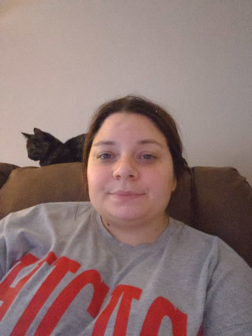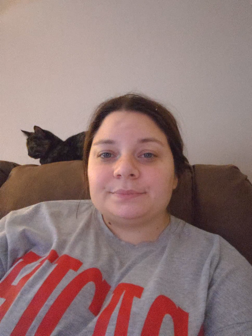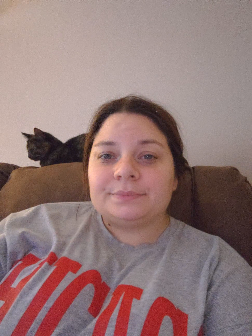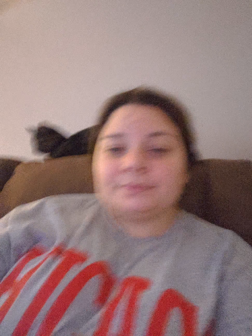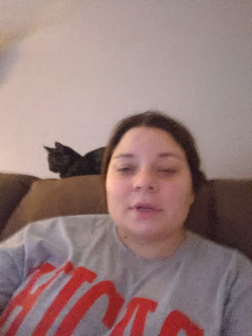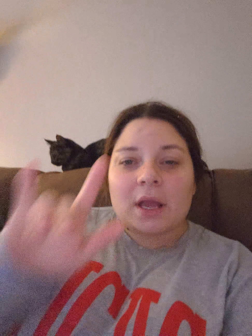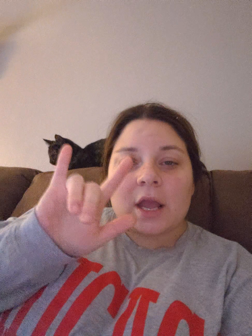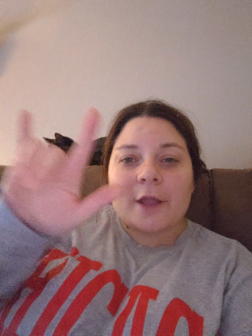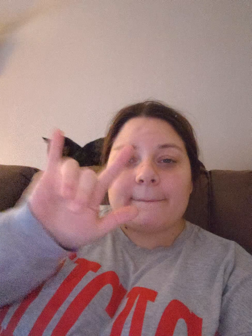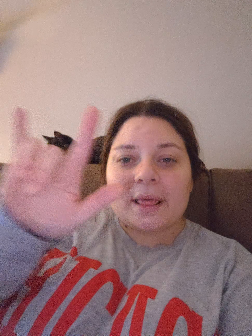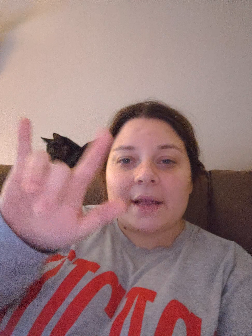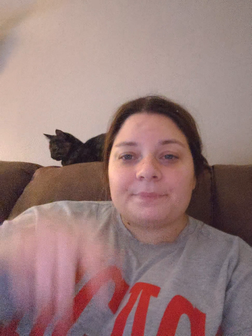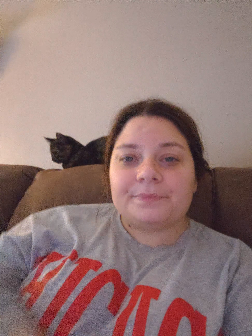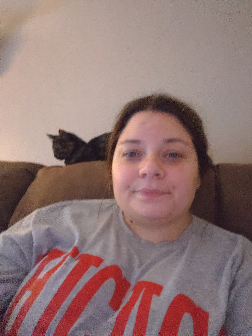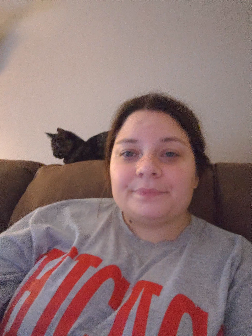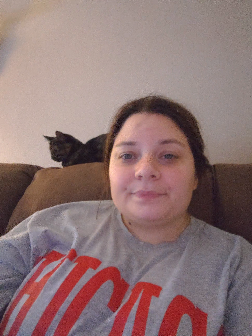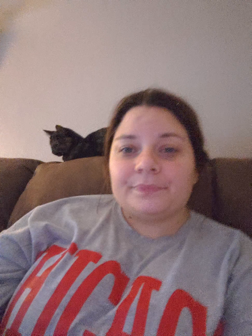airplane